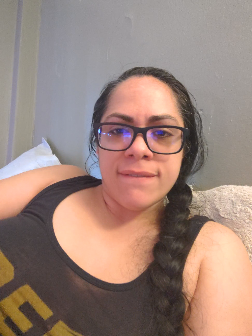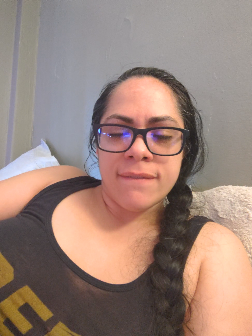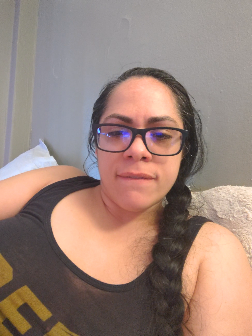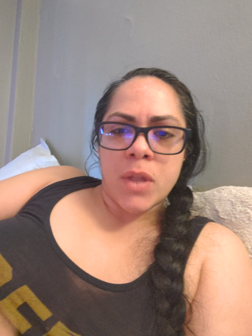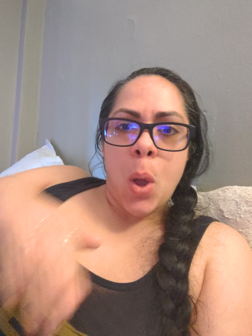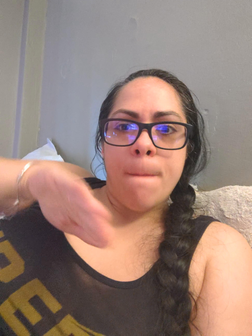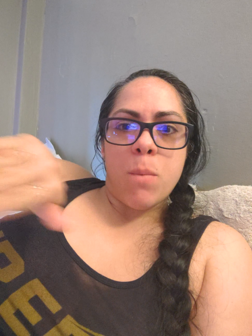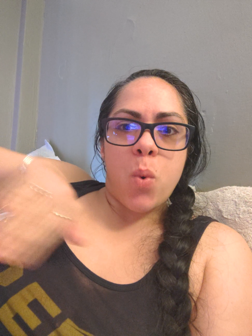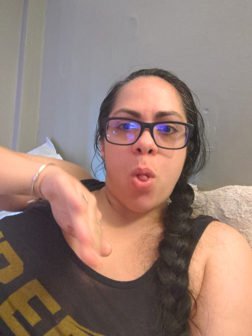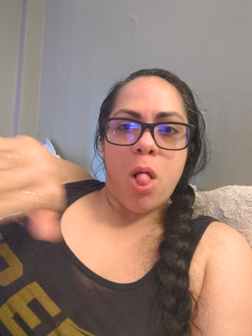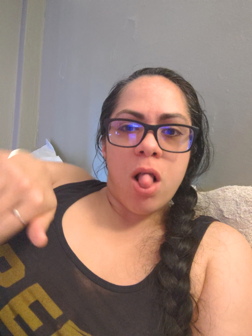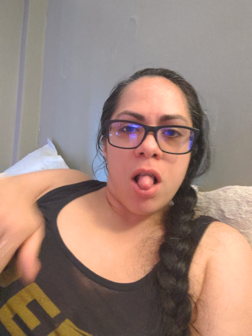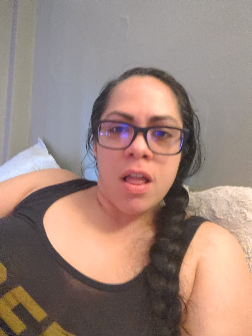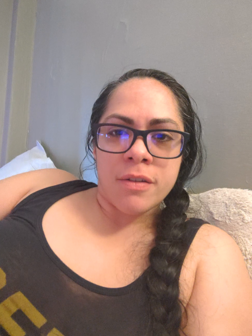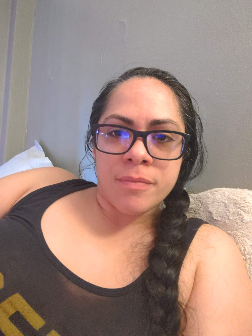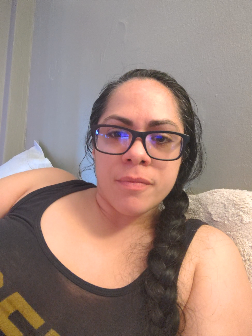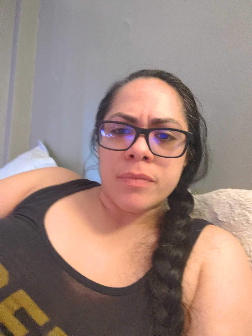pool